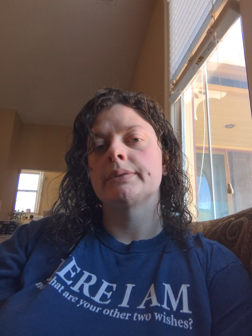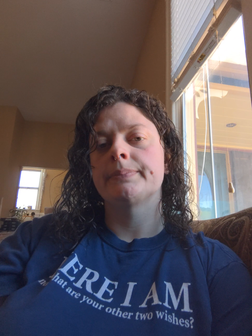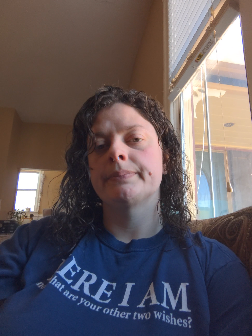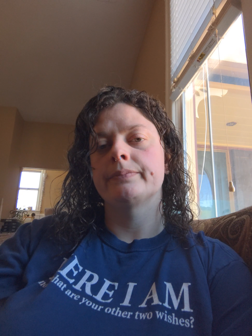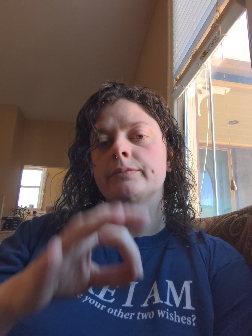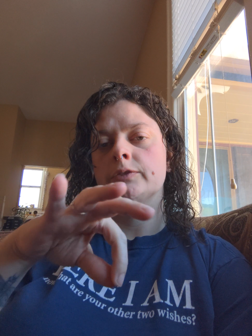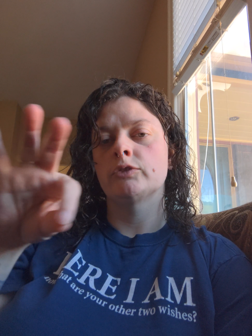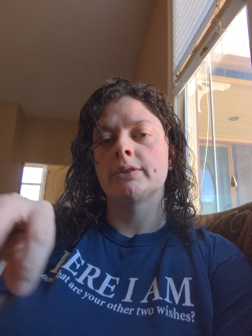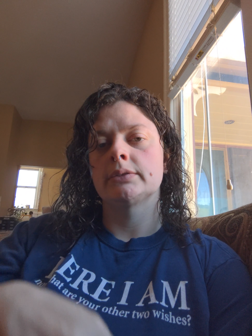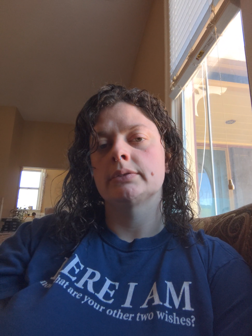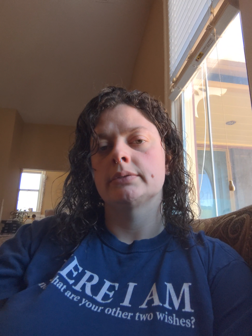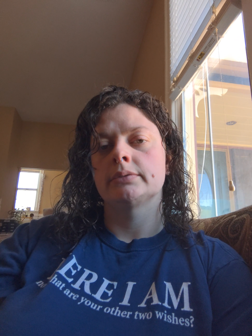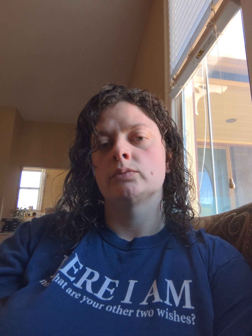french fries